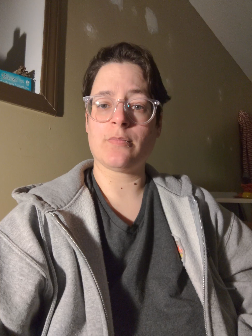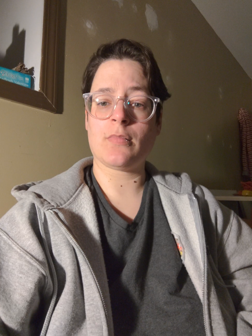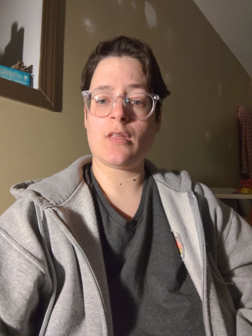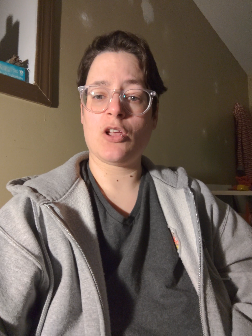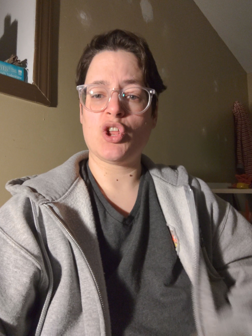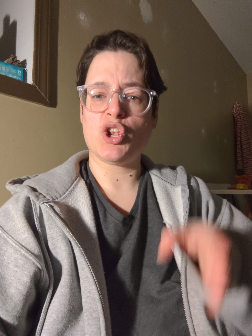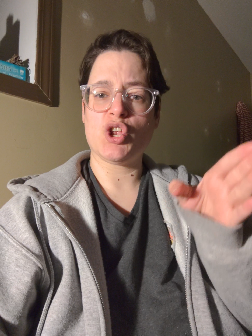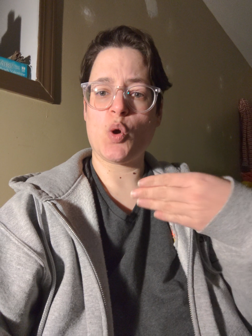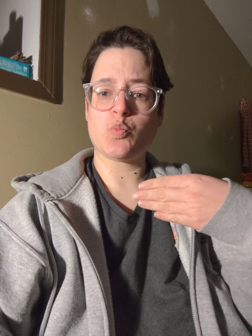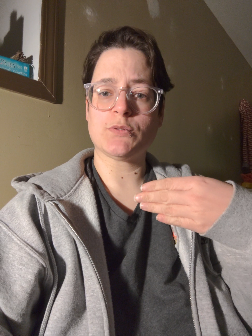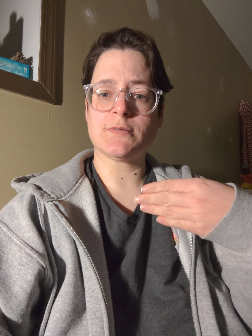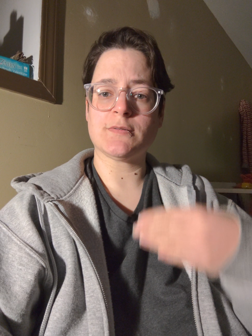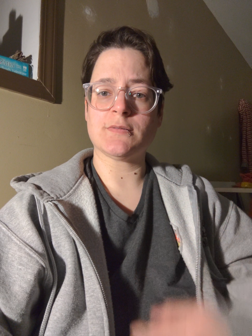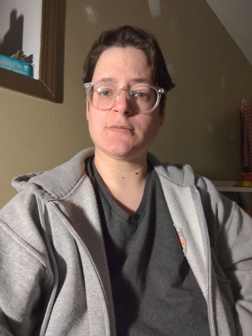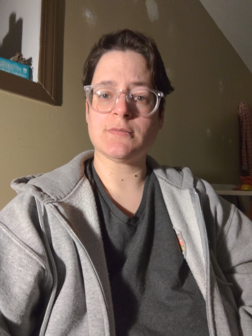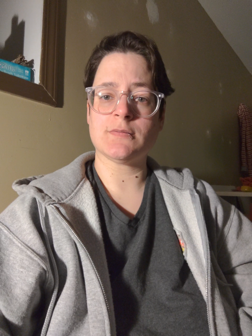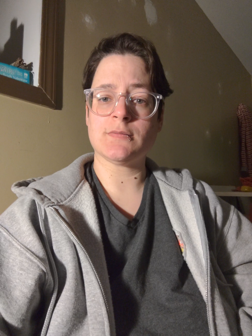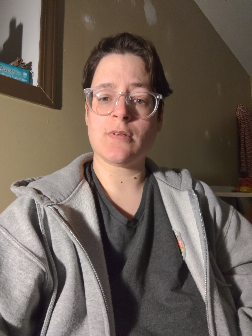close